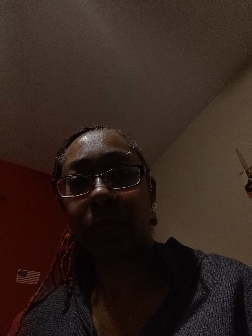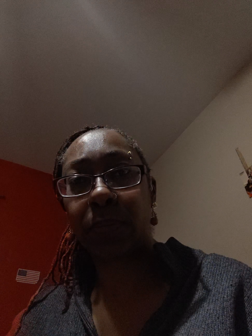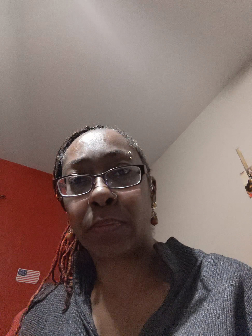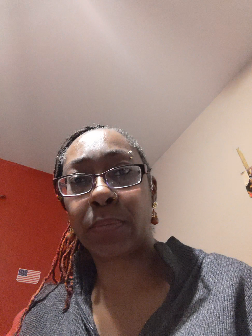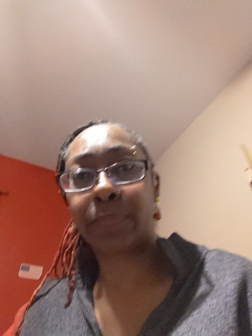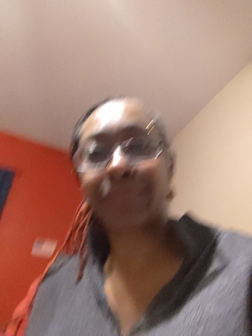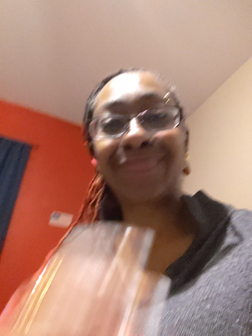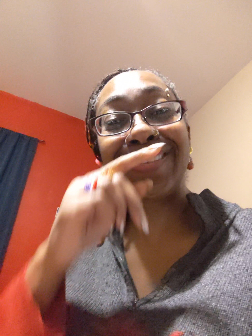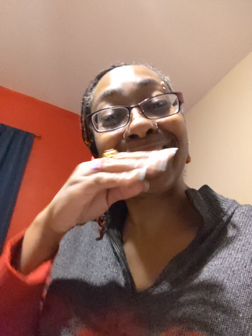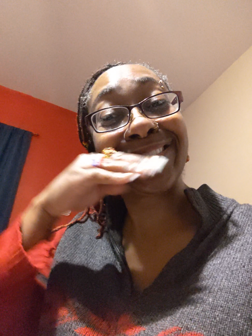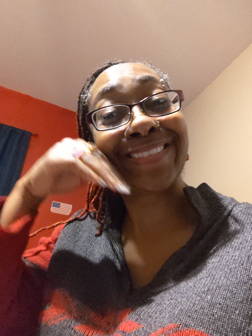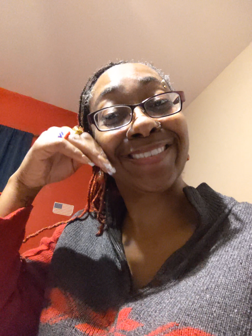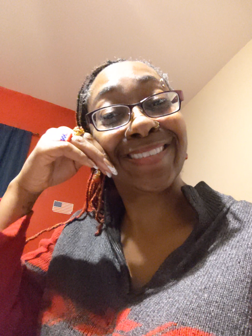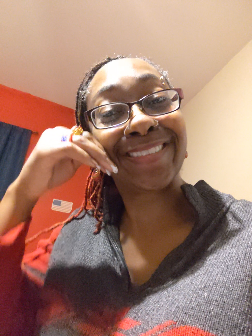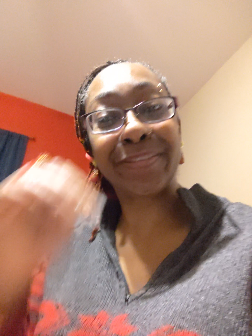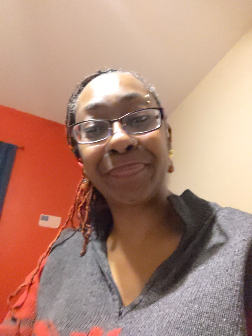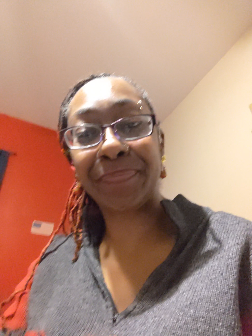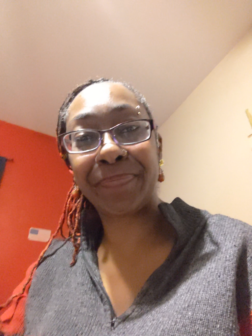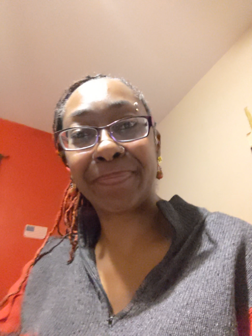smile